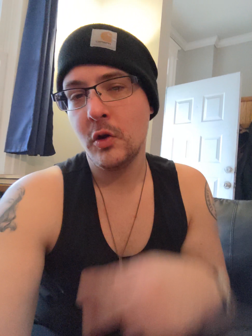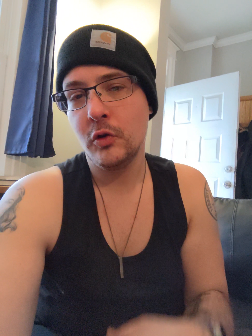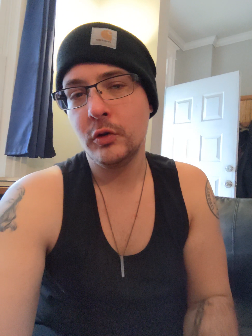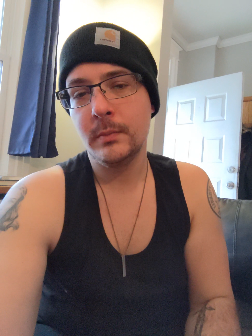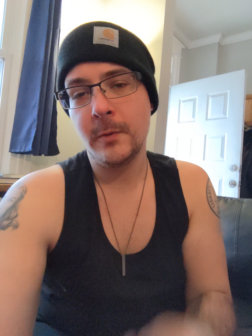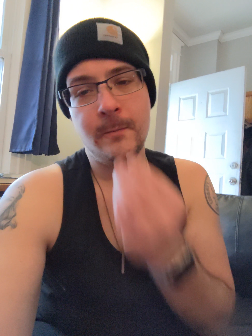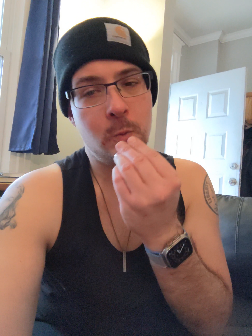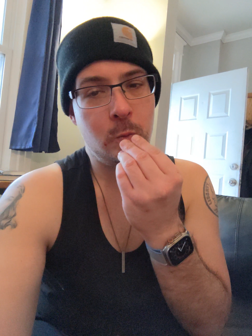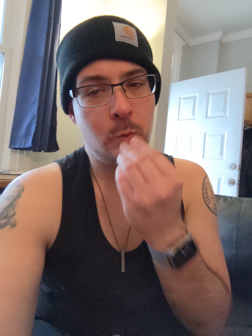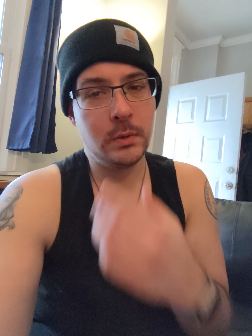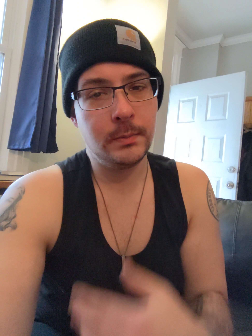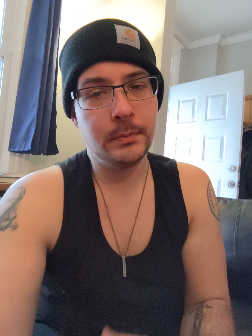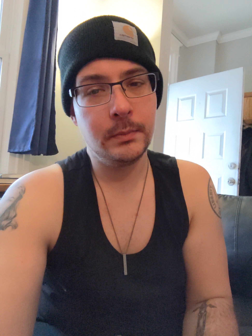food